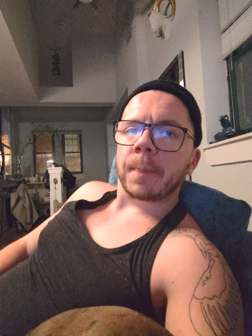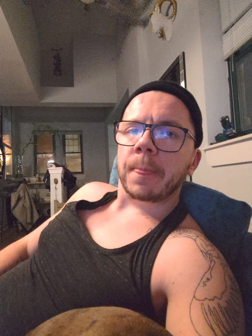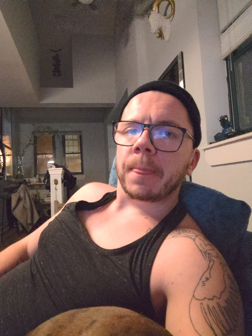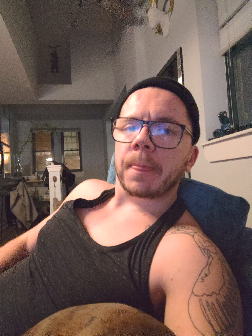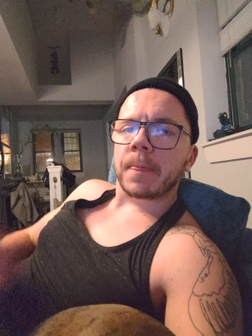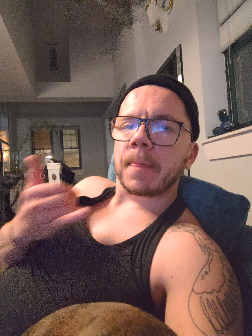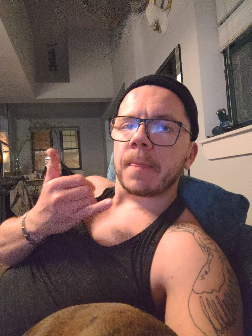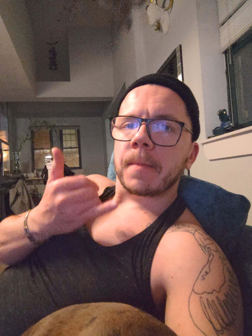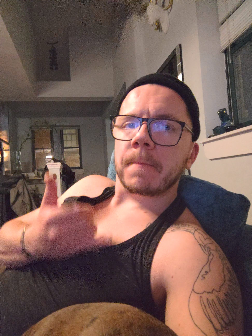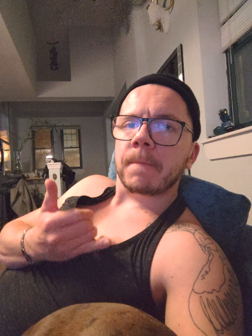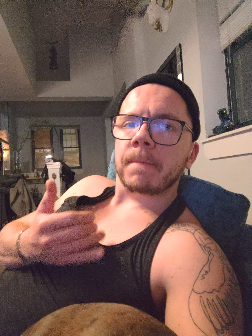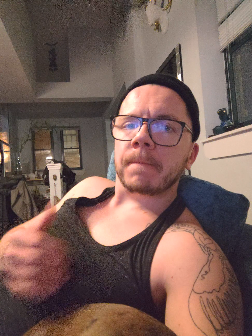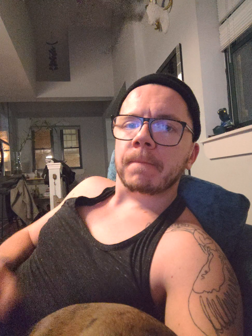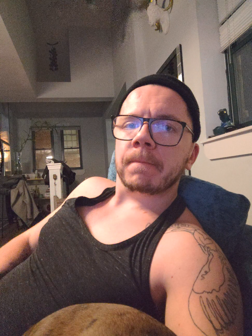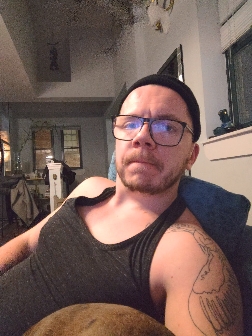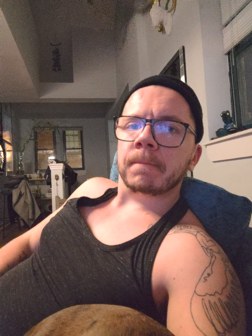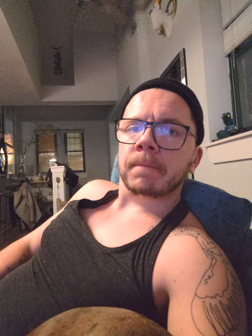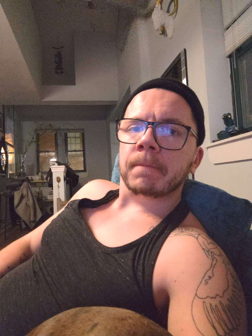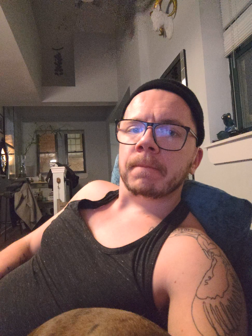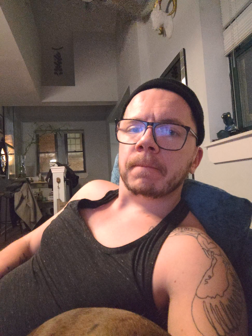now